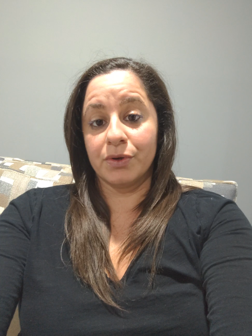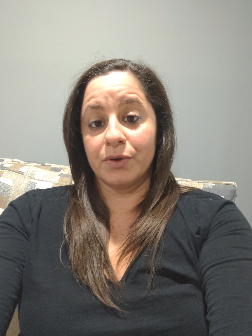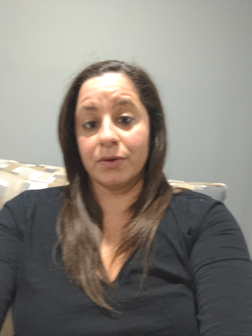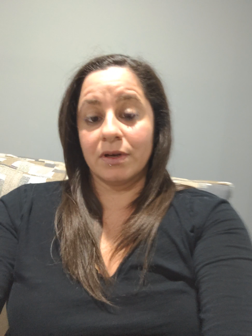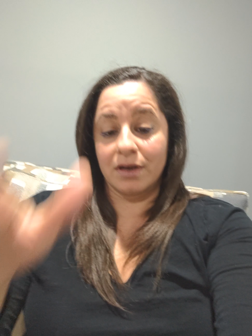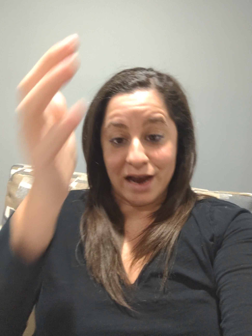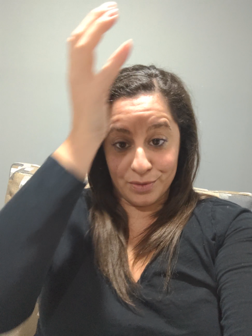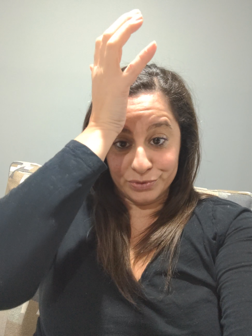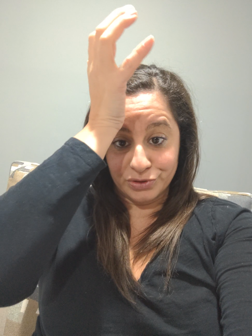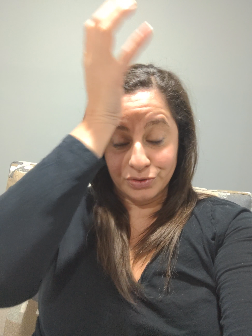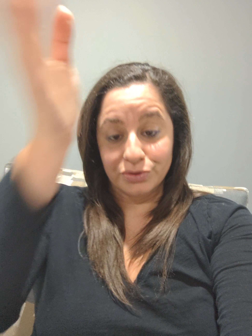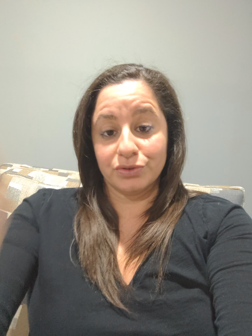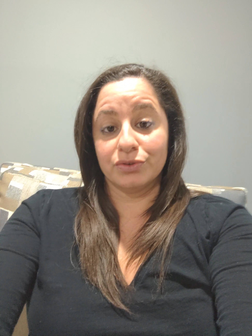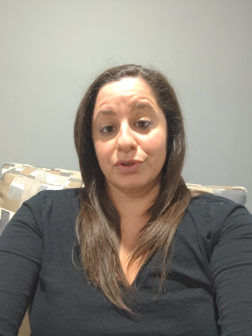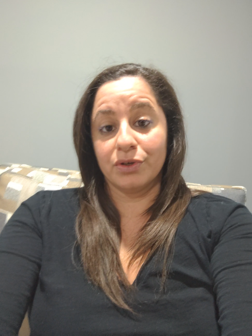garbage